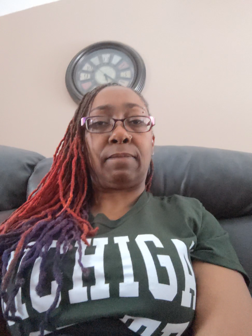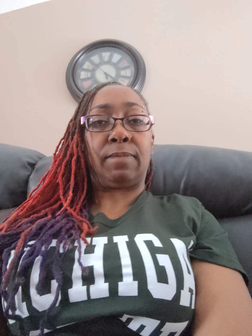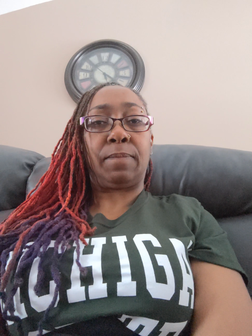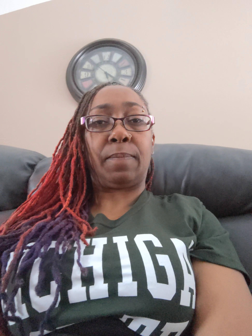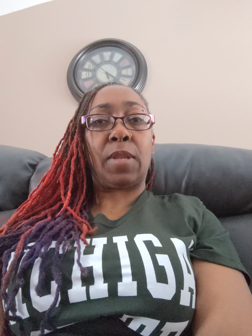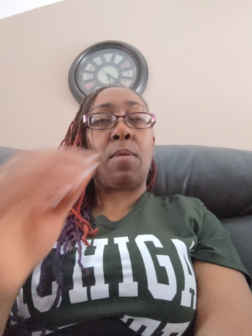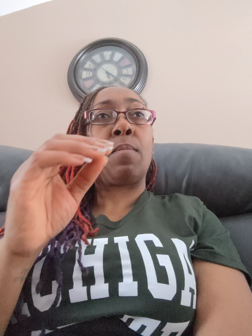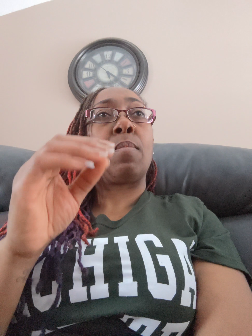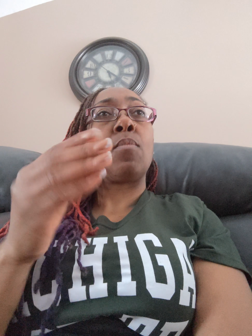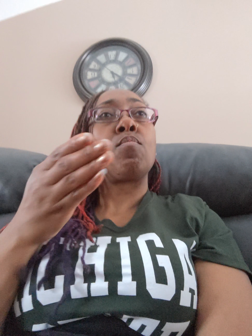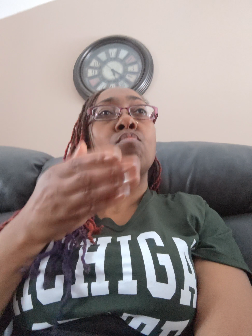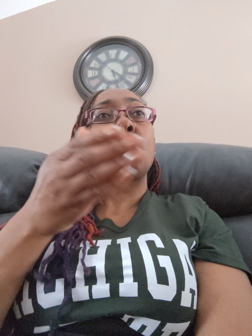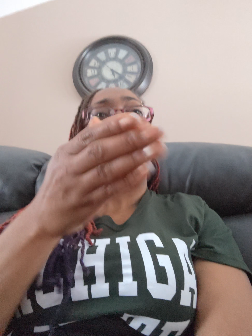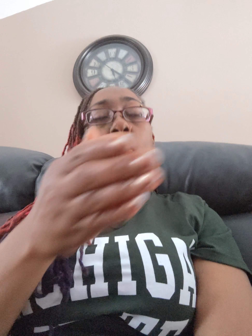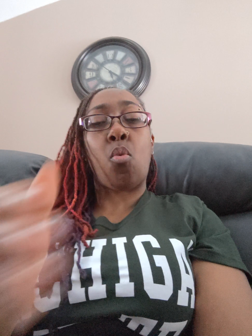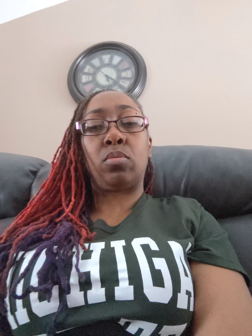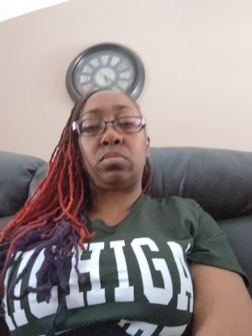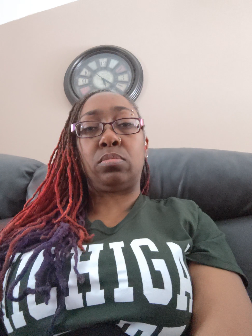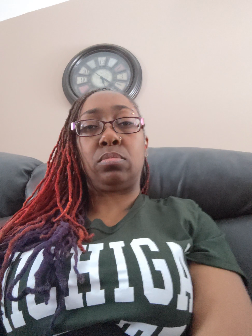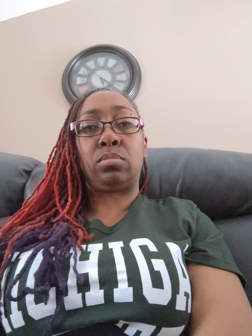boat